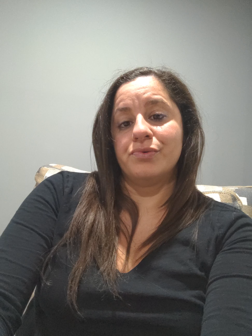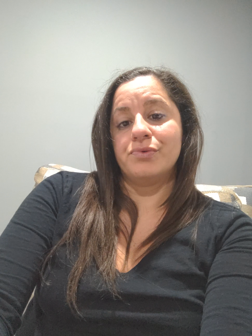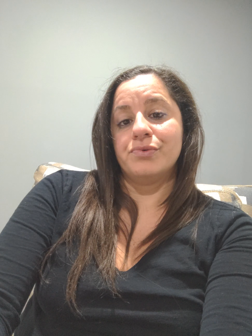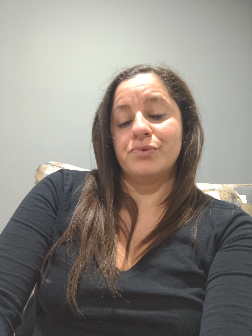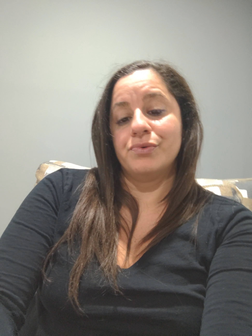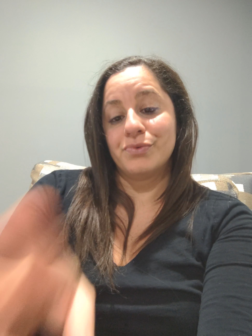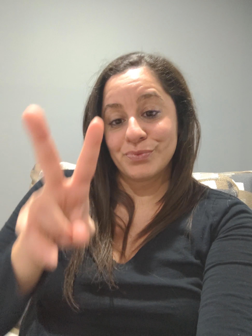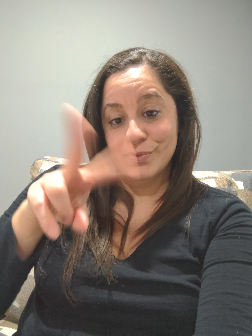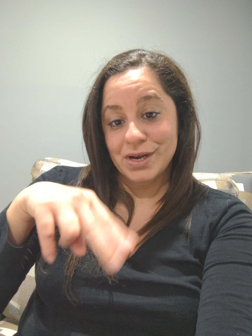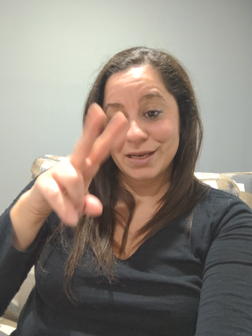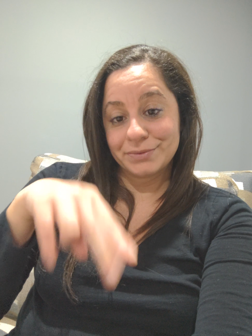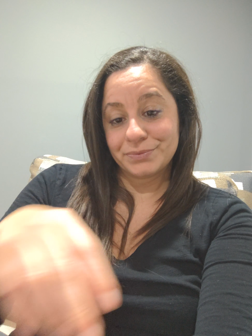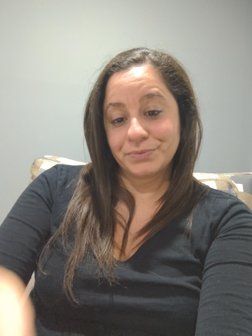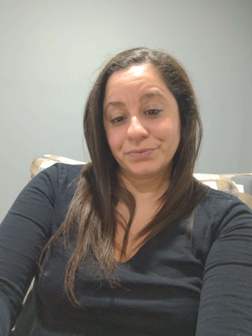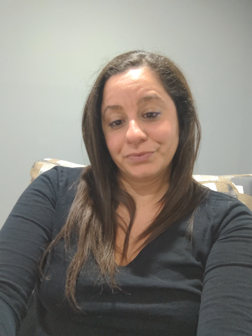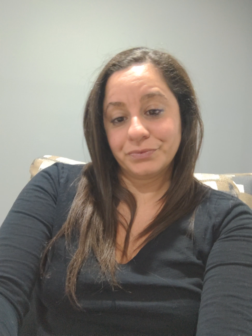read